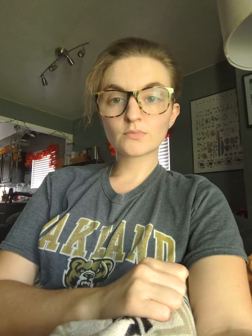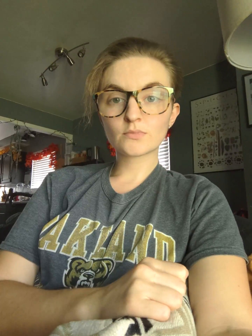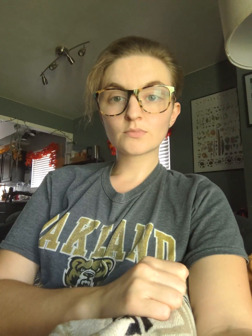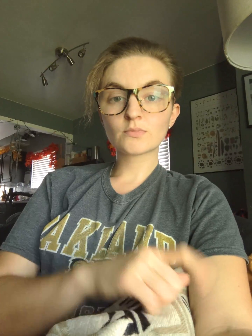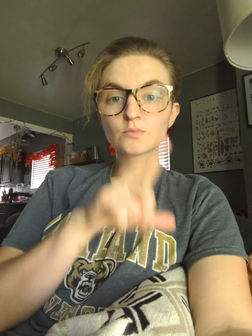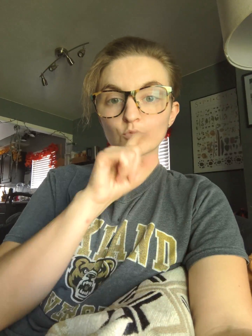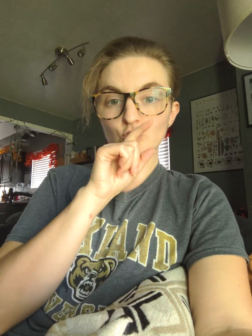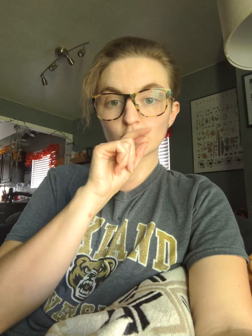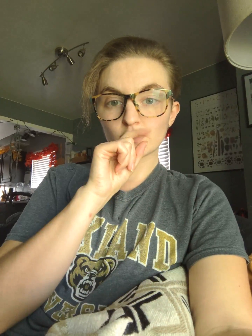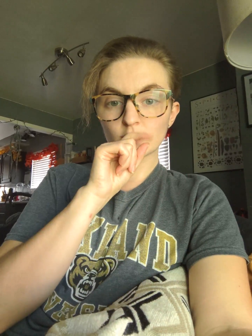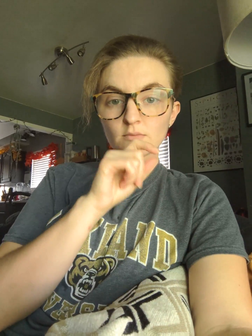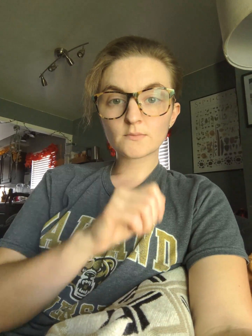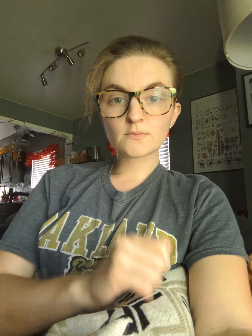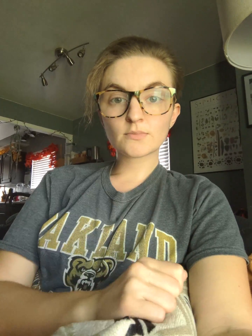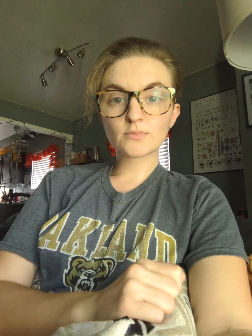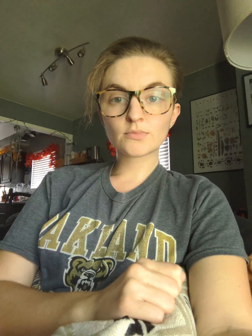chicken